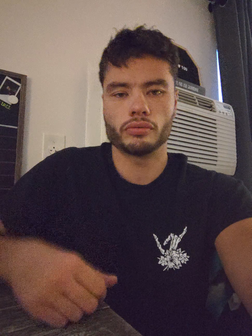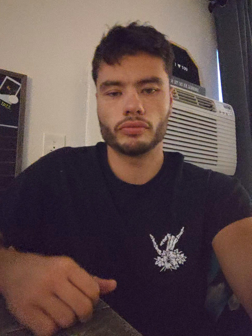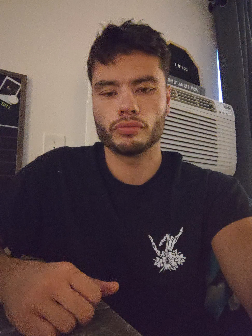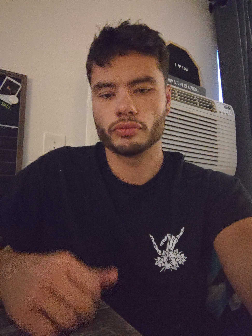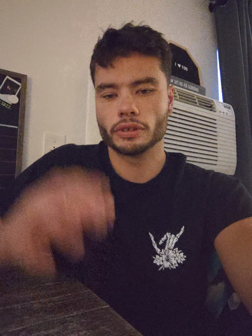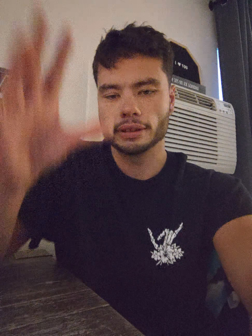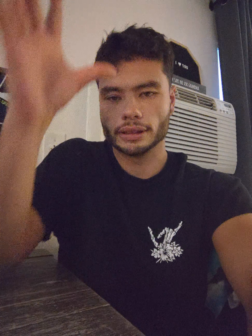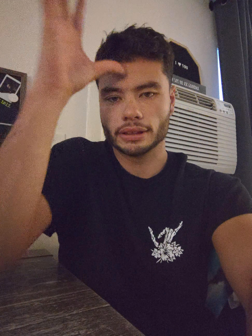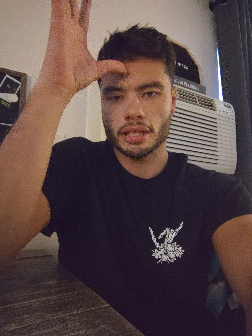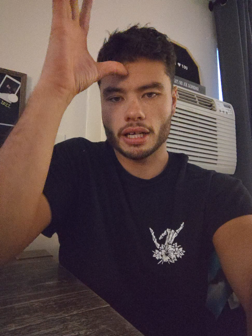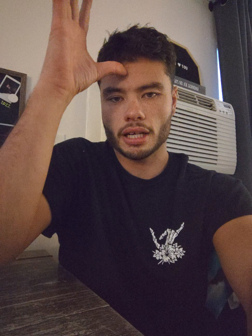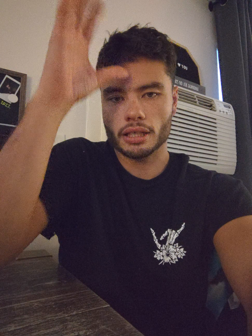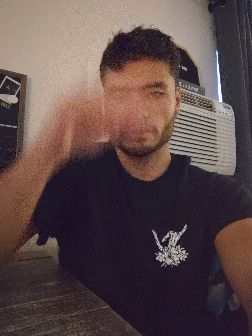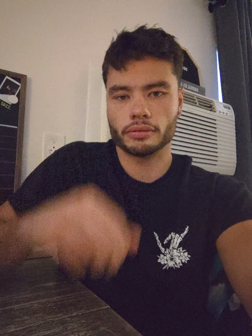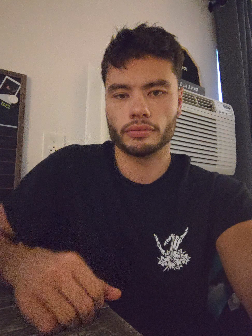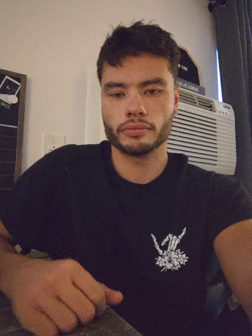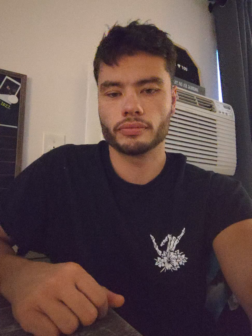dad